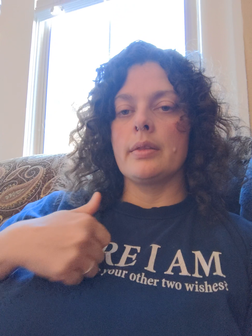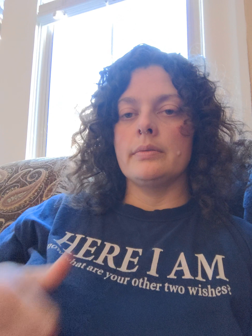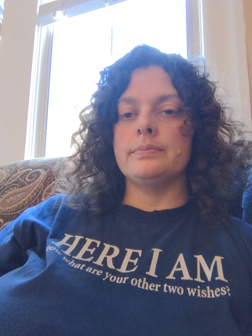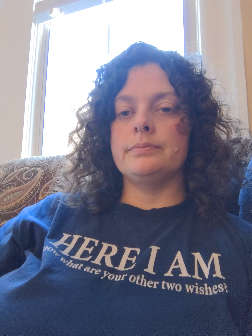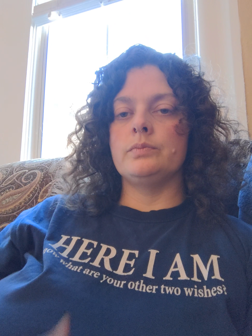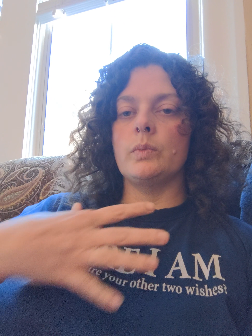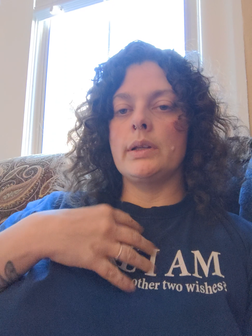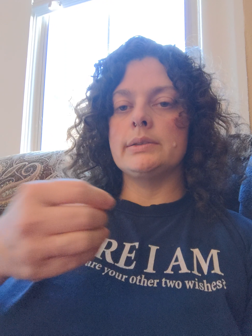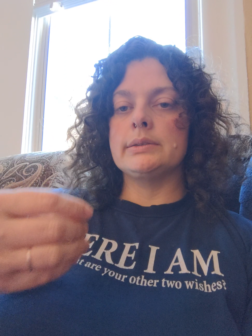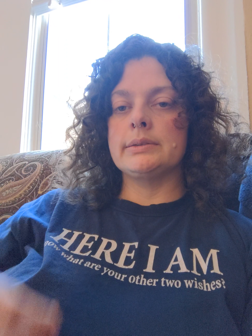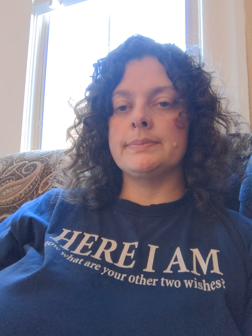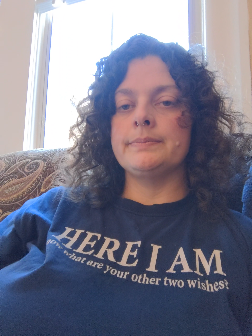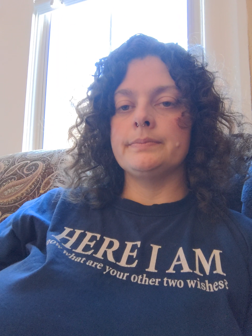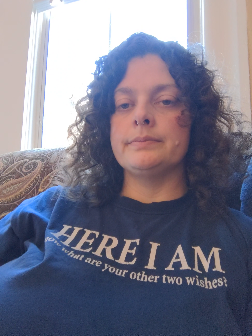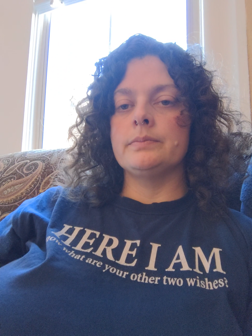white